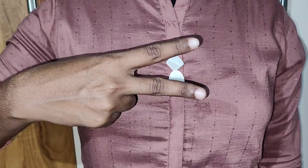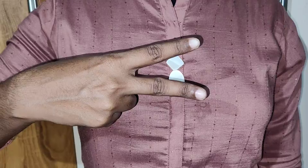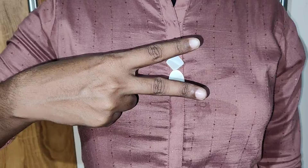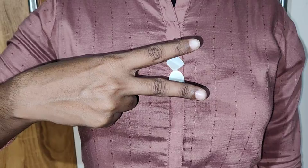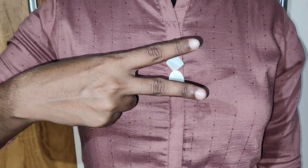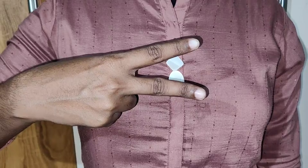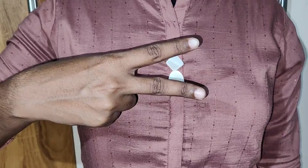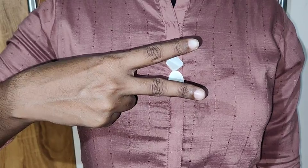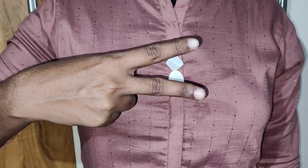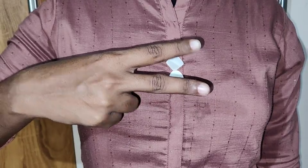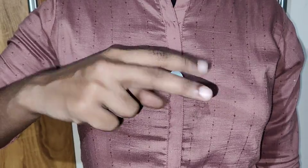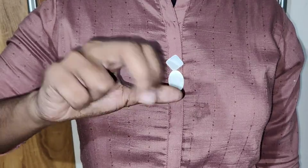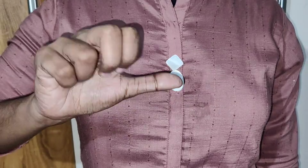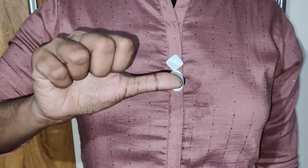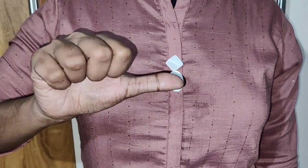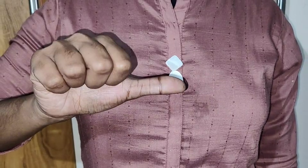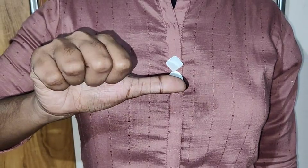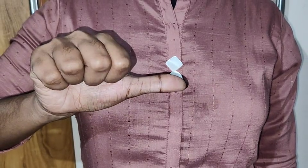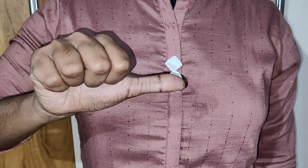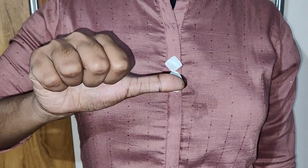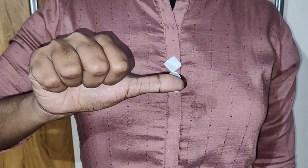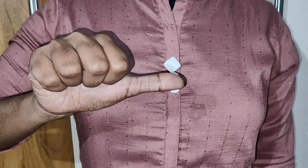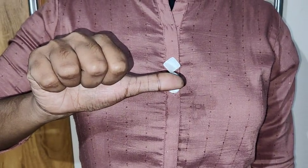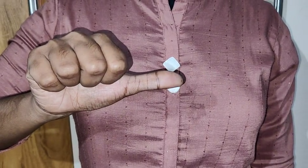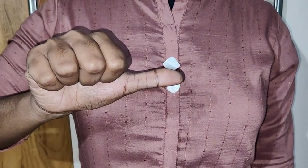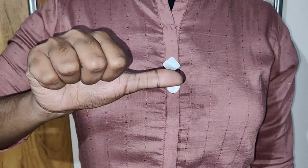ഐ